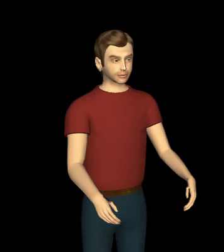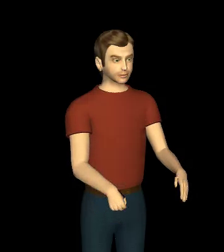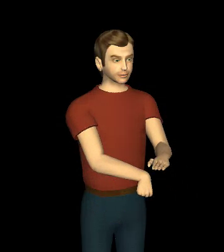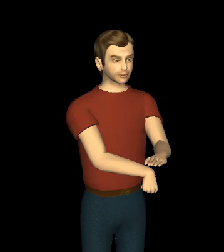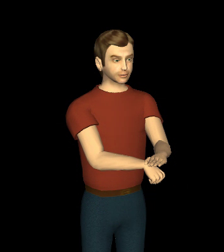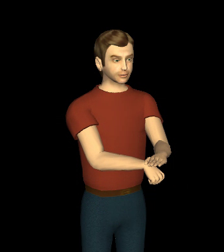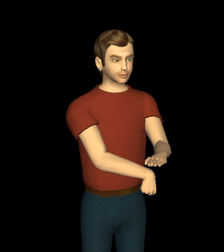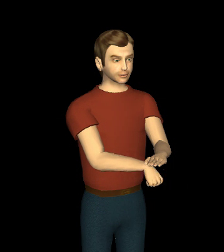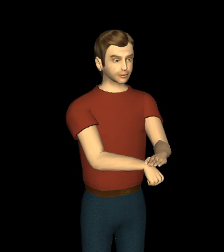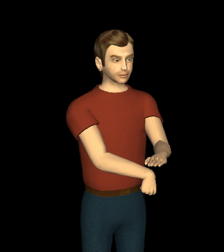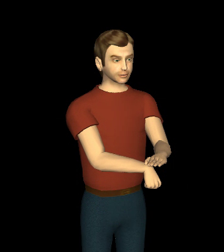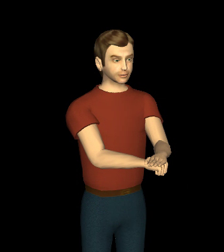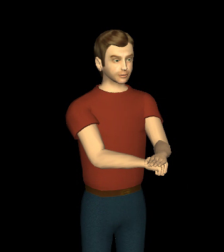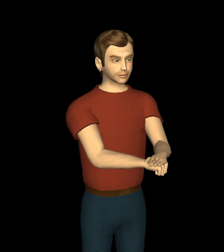كرة القدم